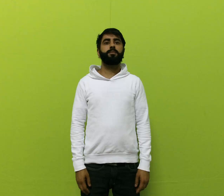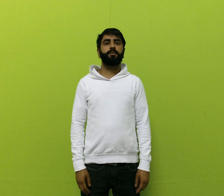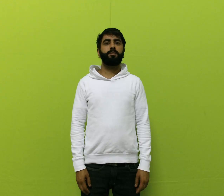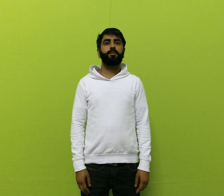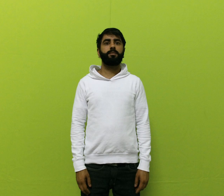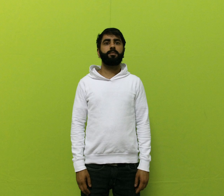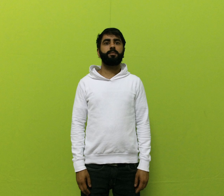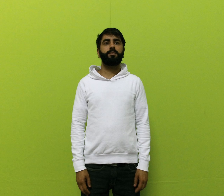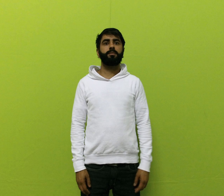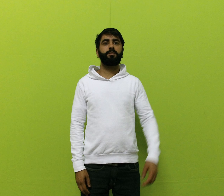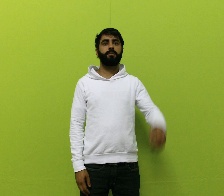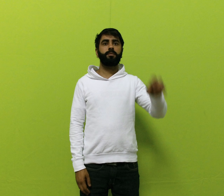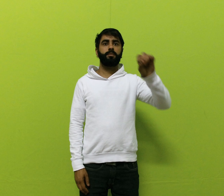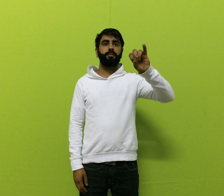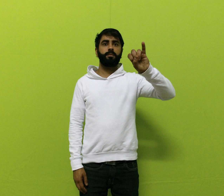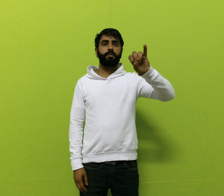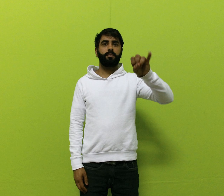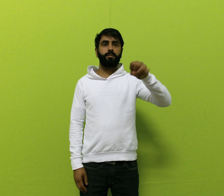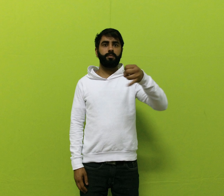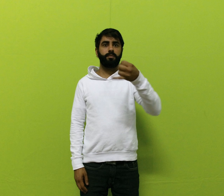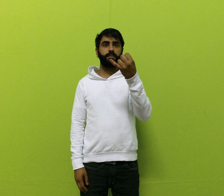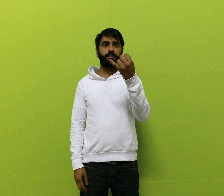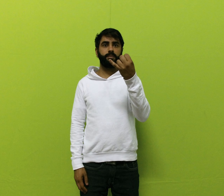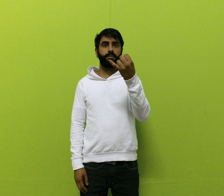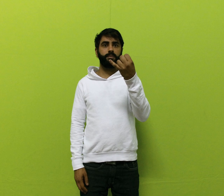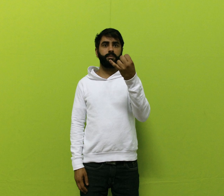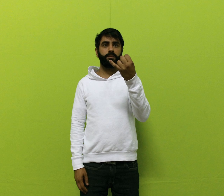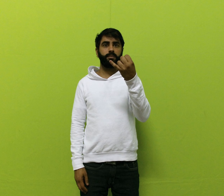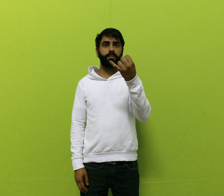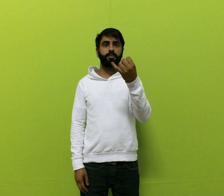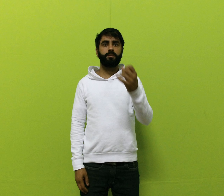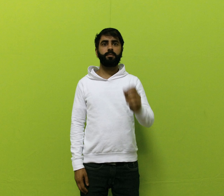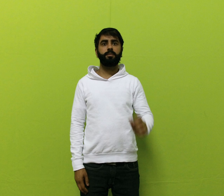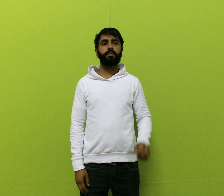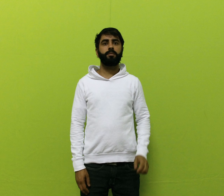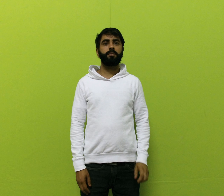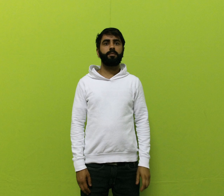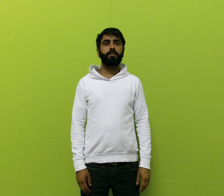aproveitar